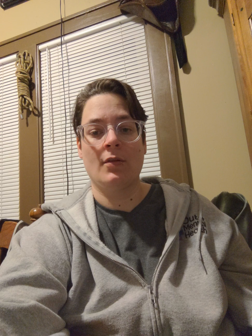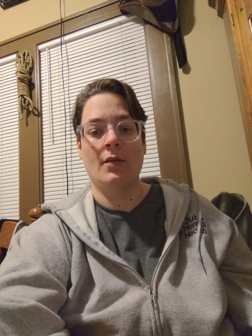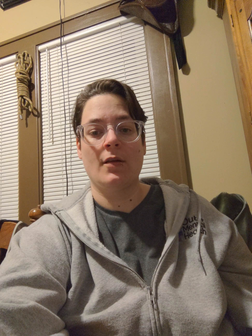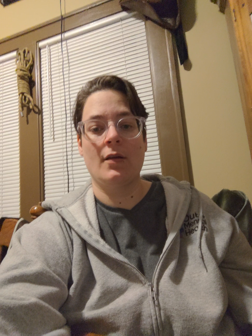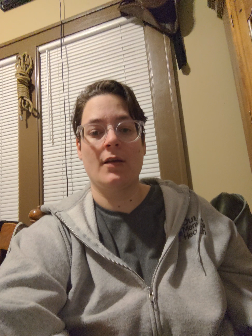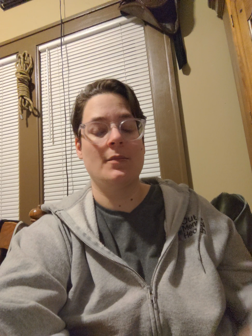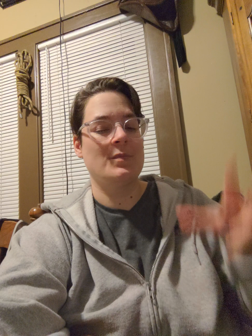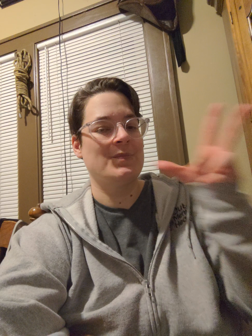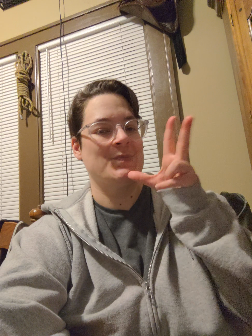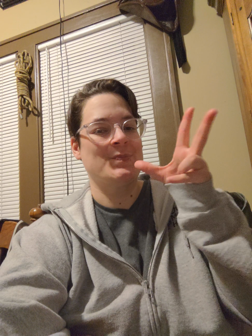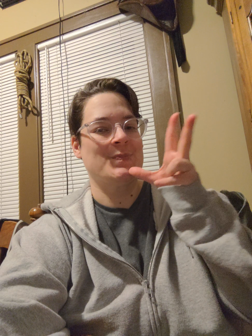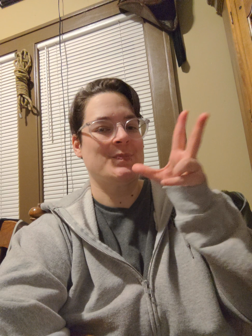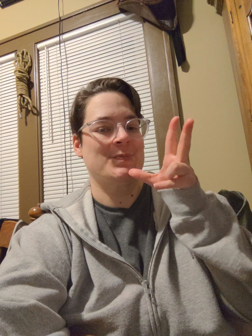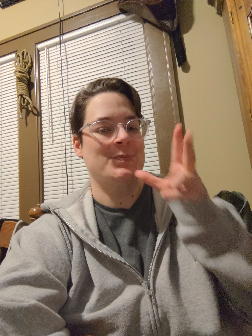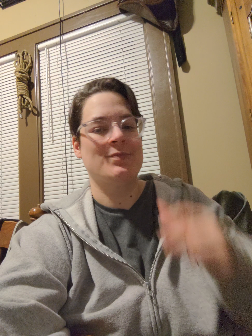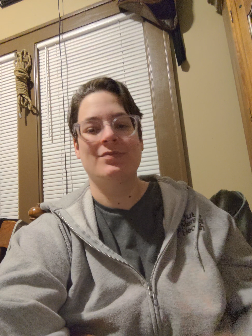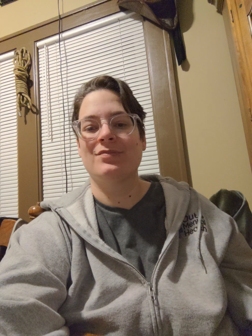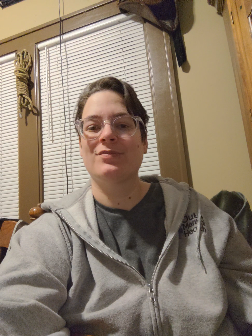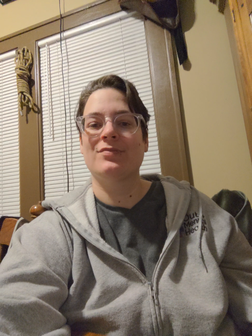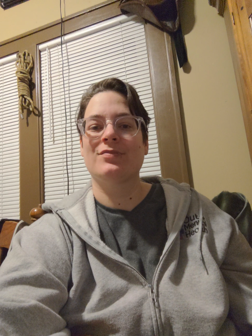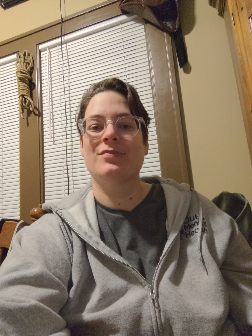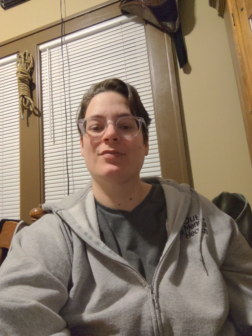hen